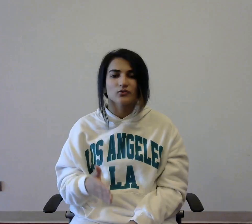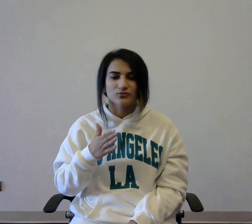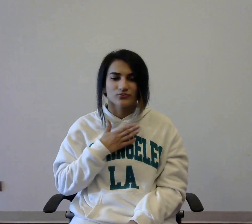mən